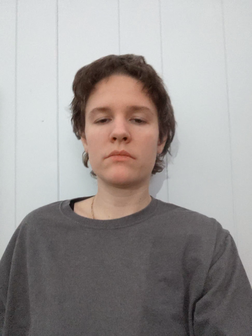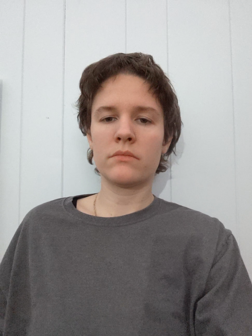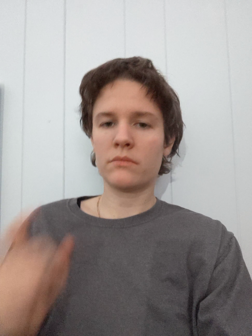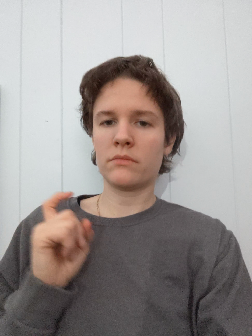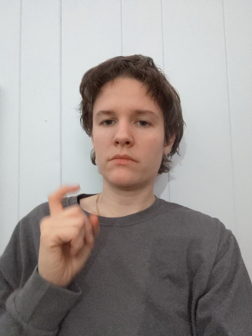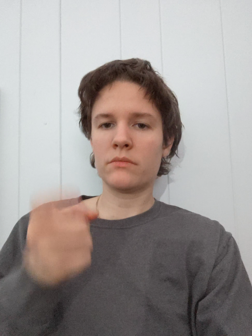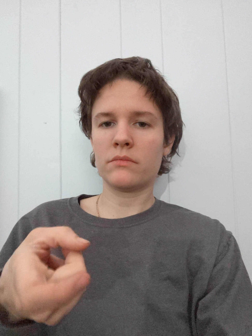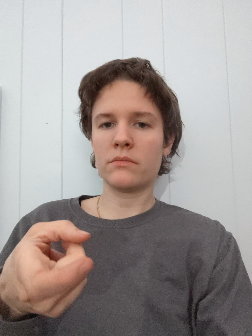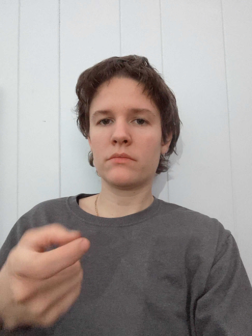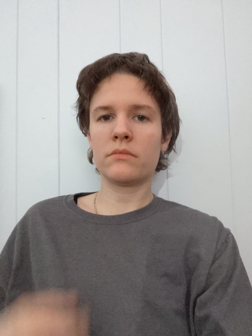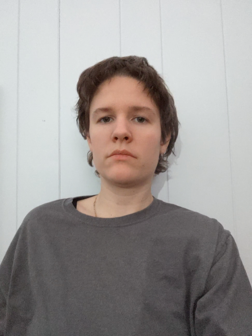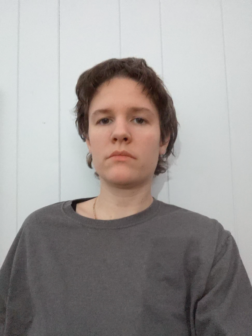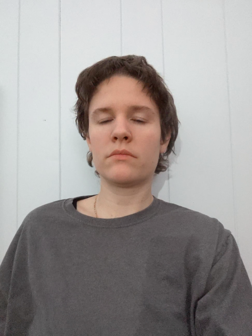gift